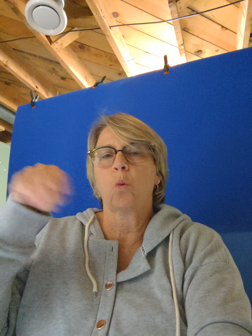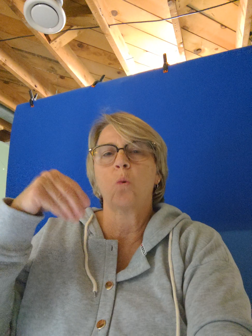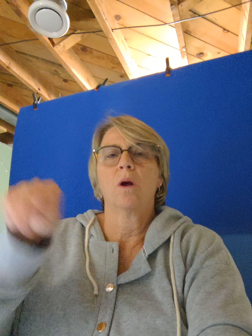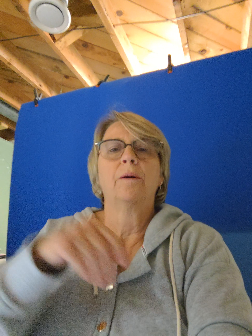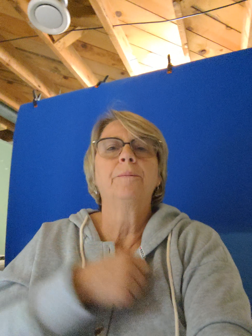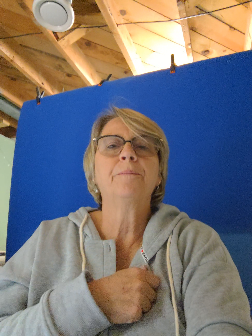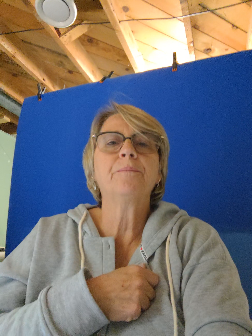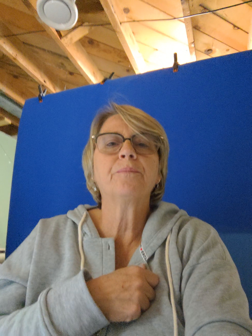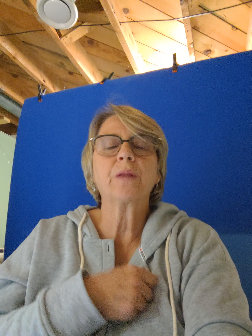store